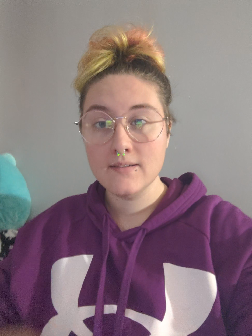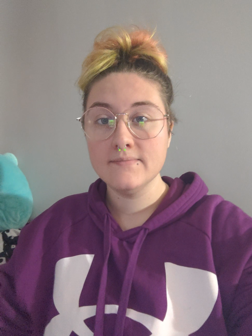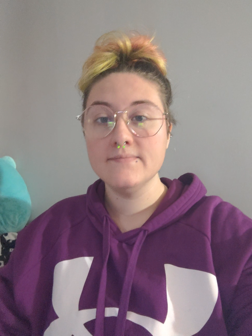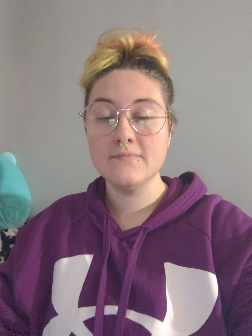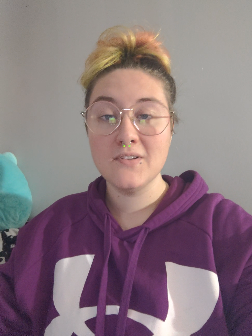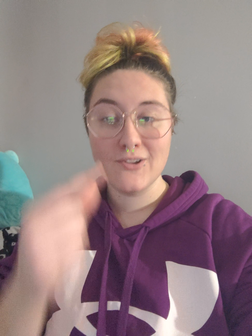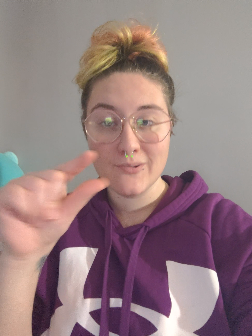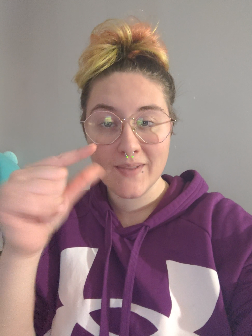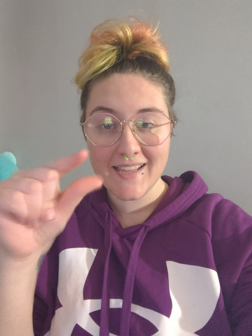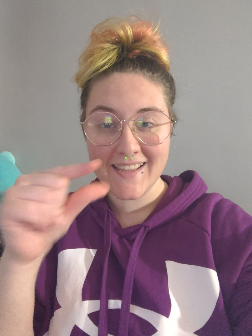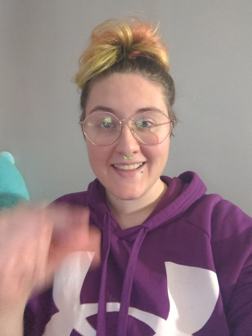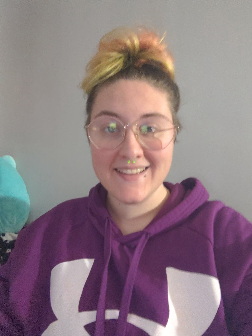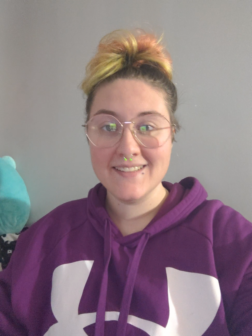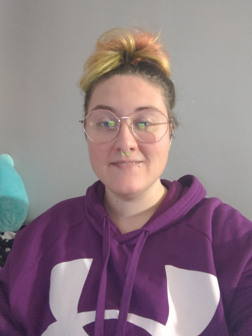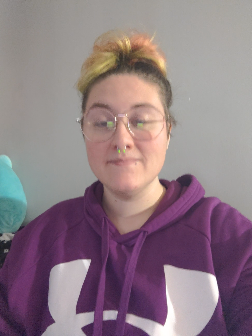green